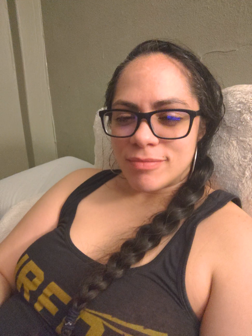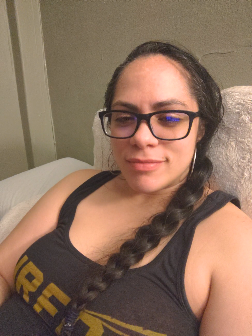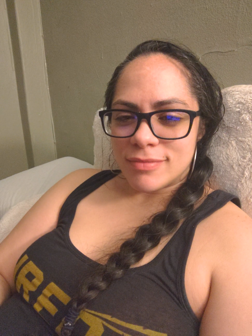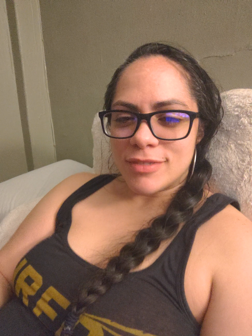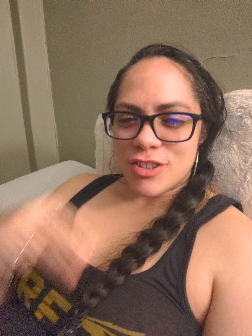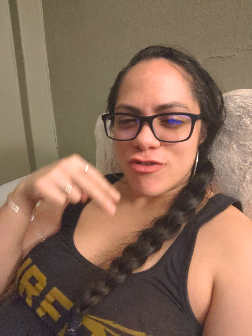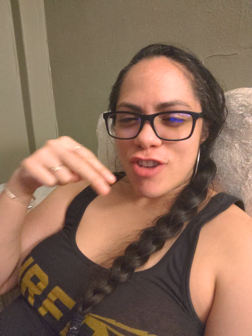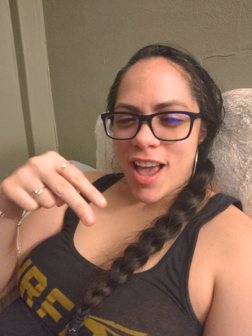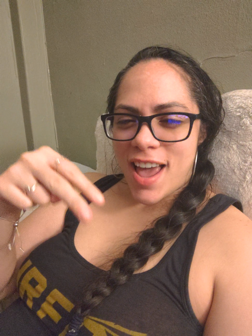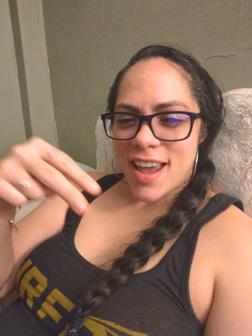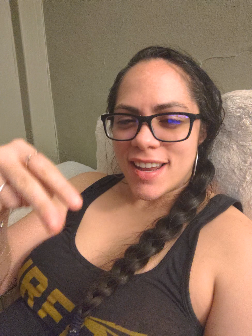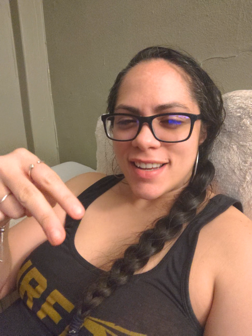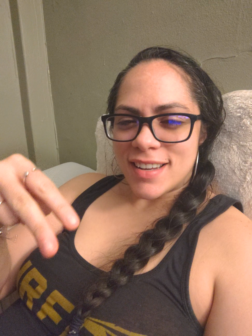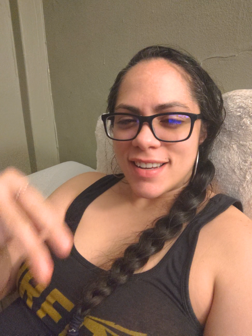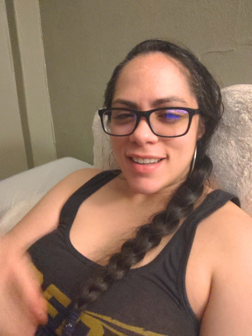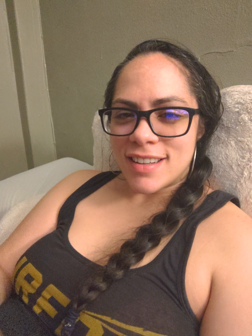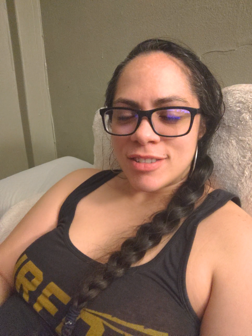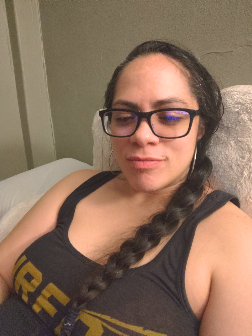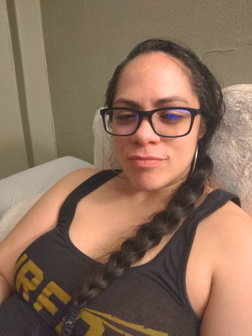ride